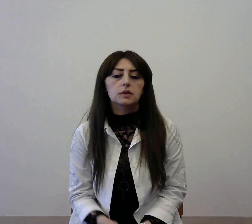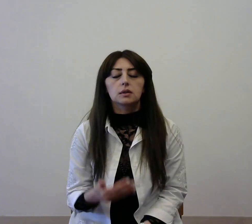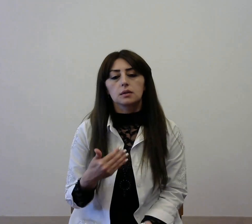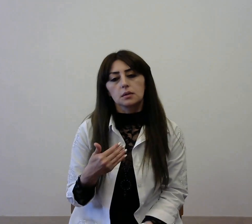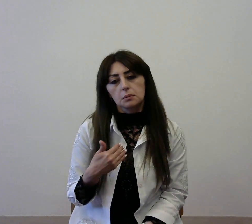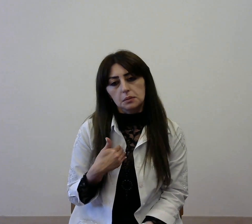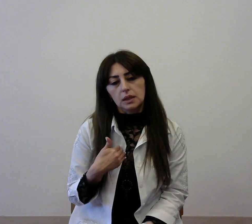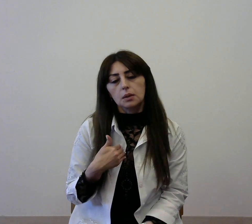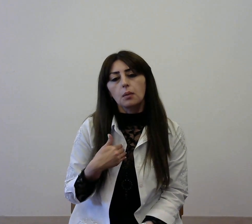mən